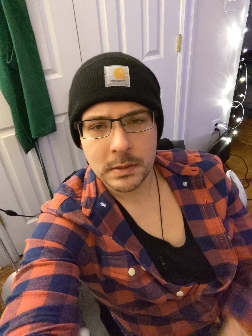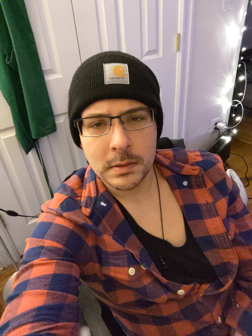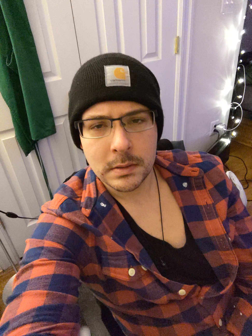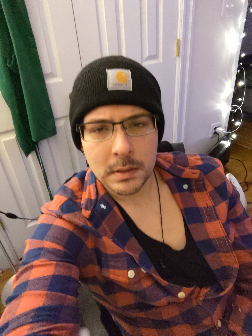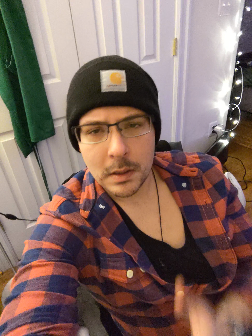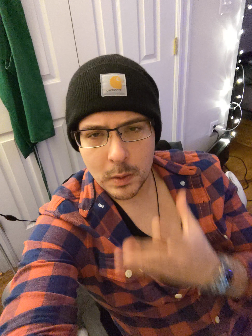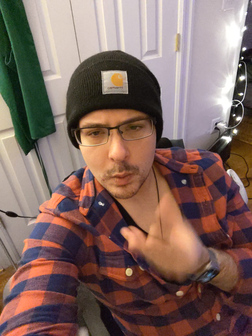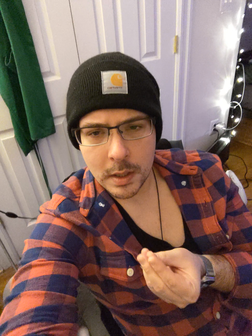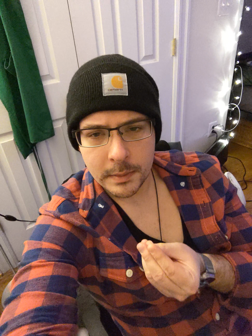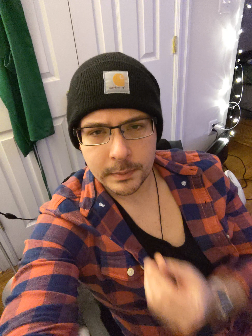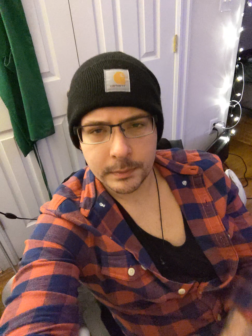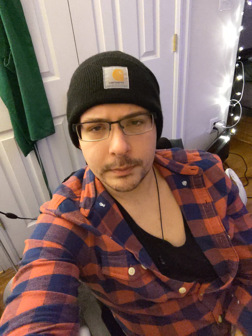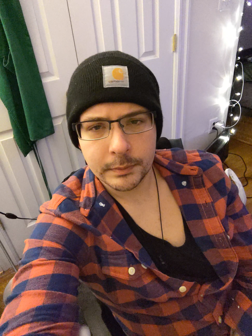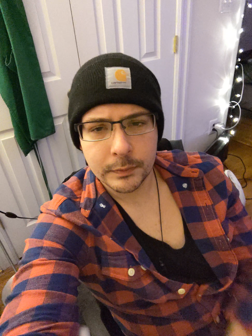wet